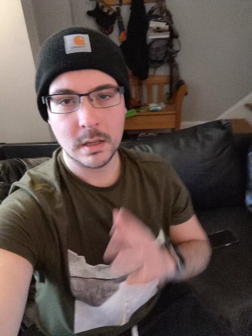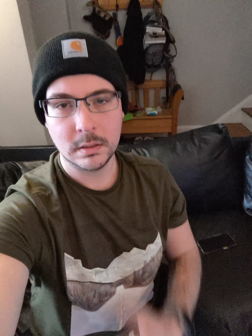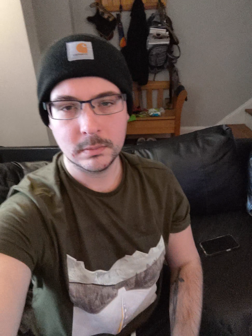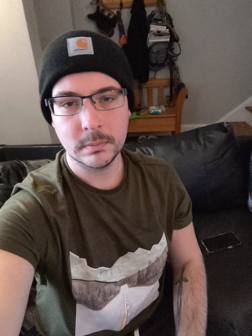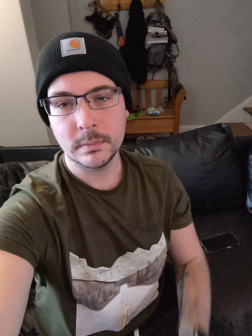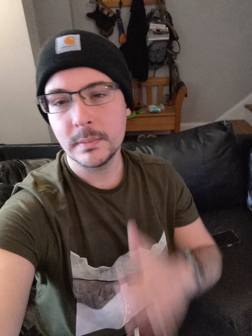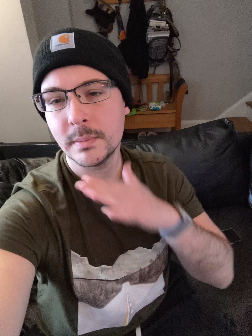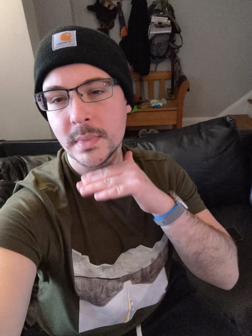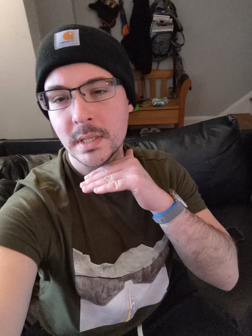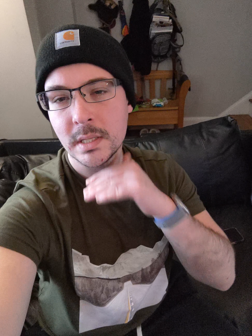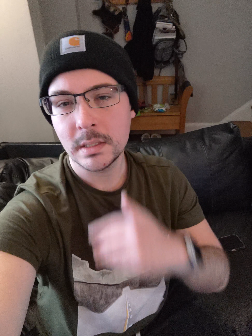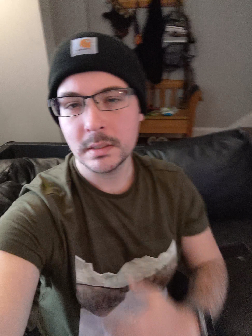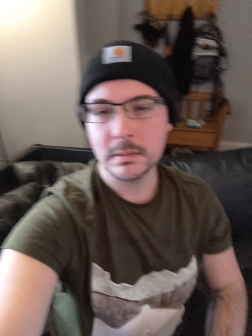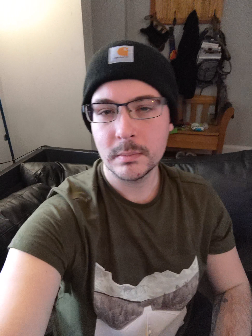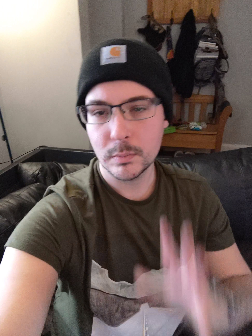pig